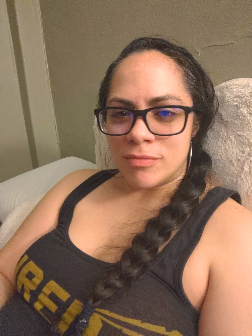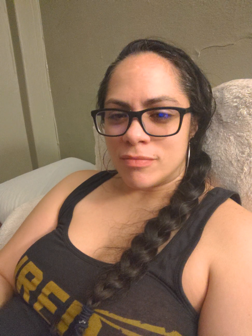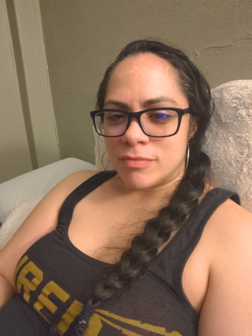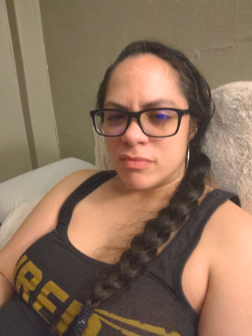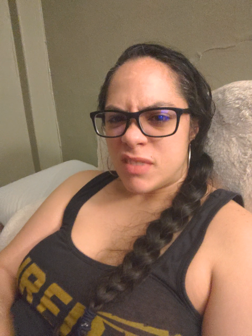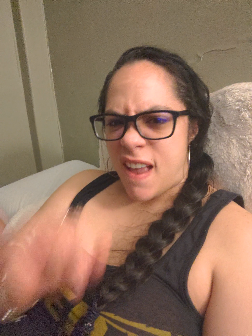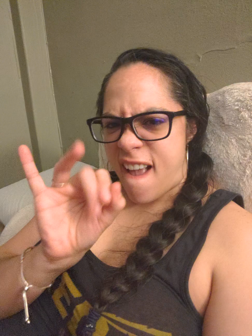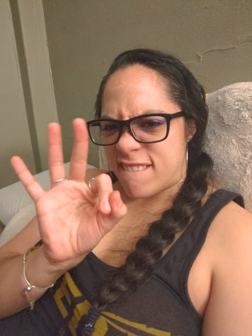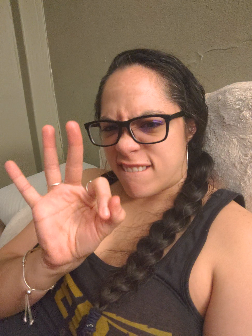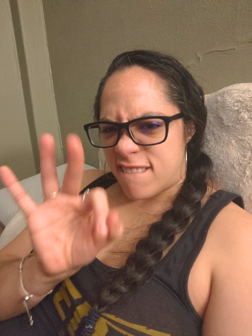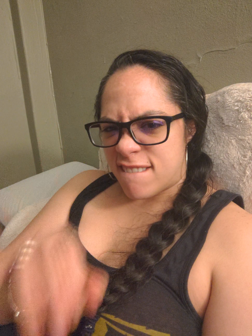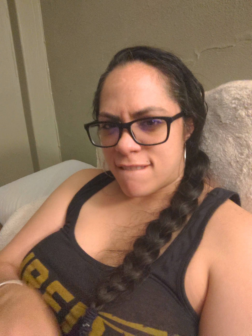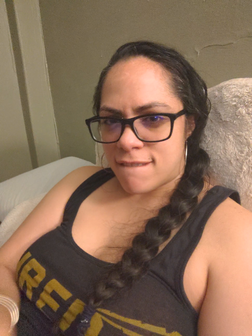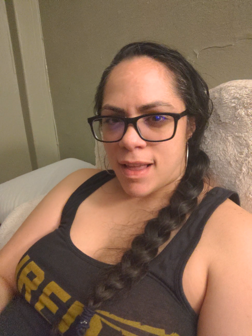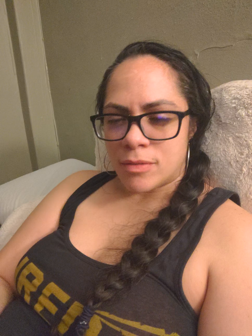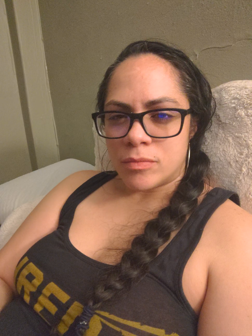if